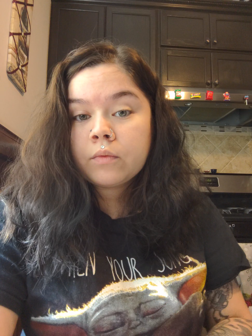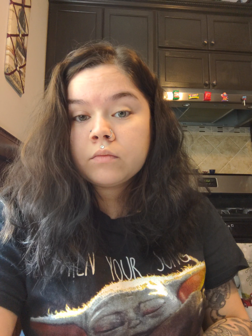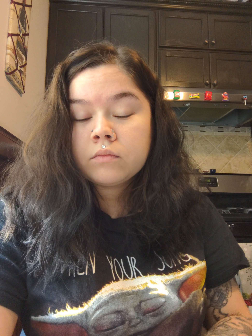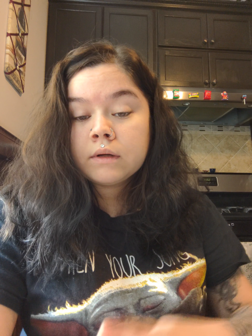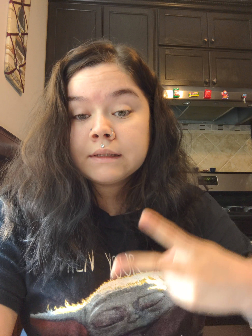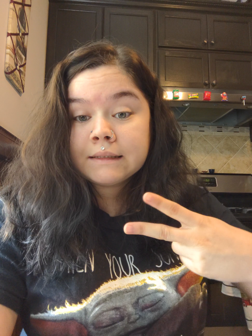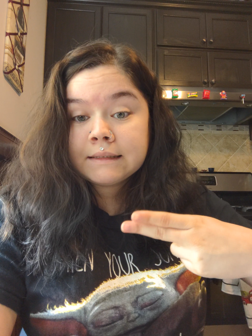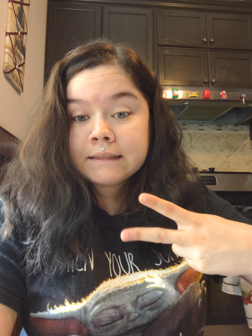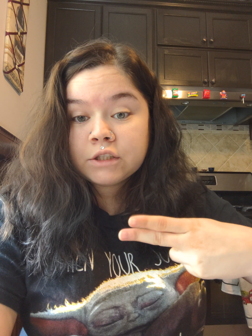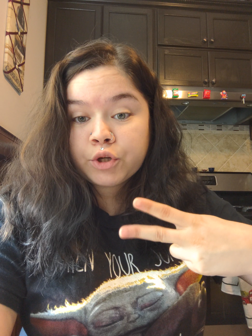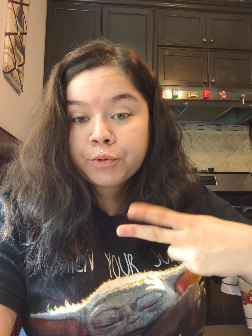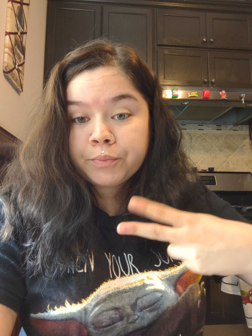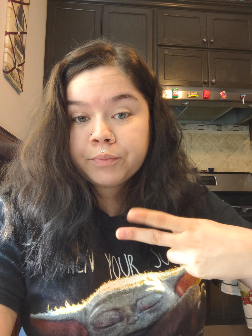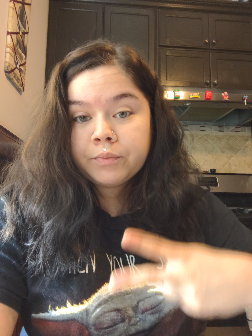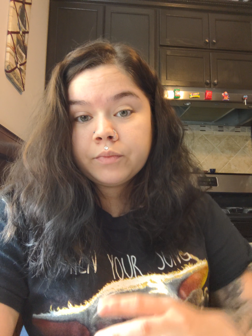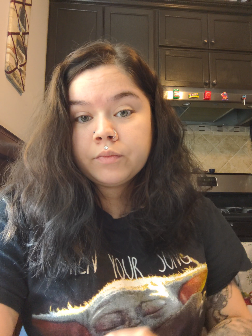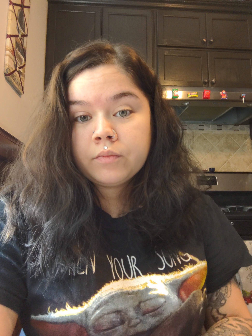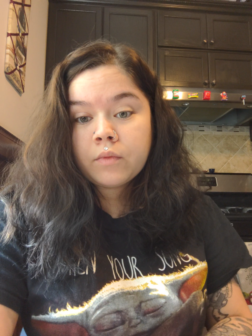scissors